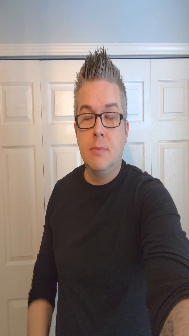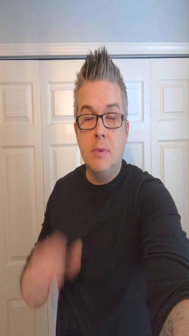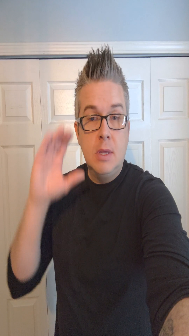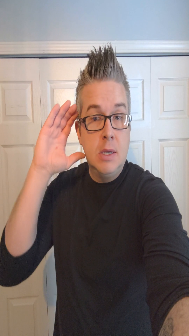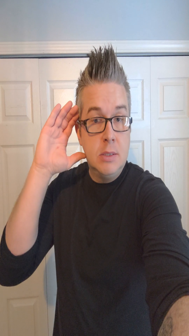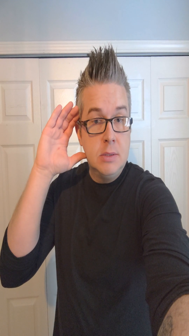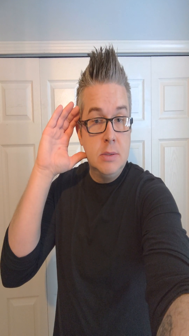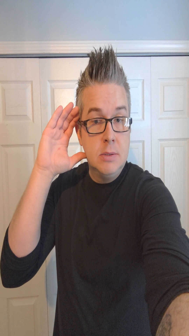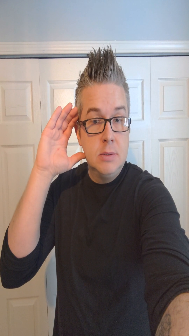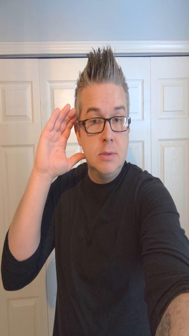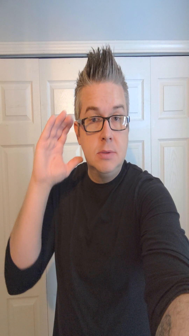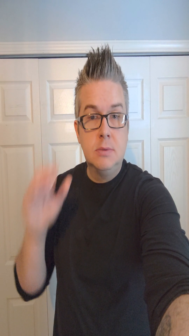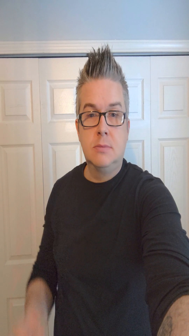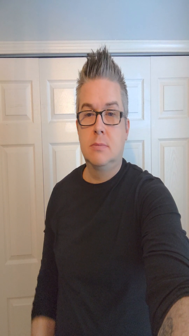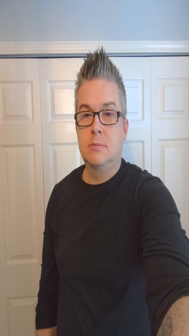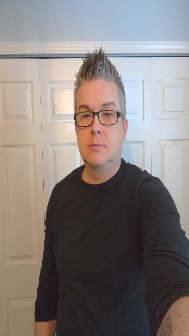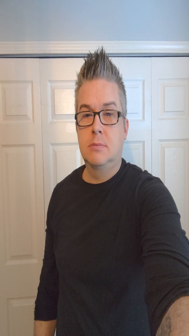listen